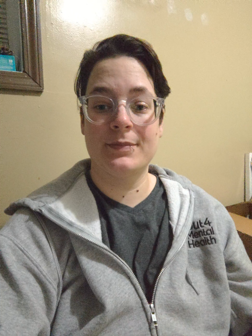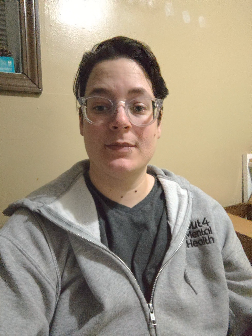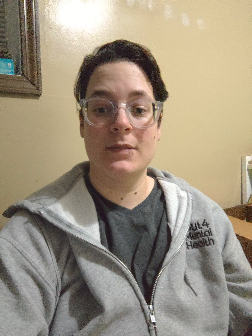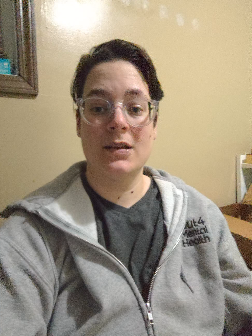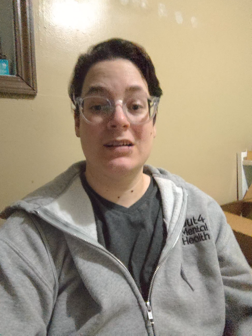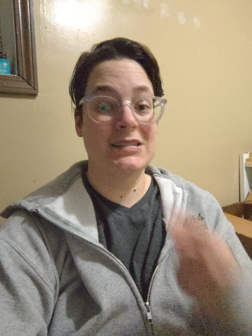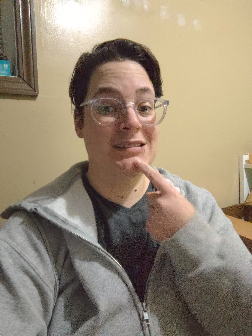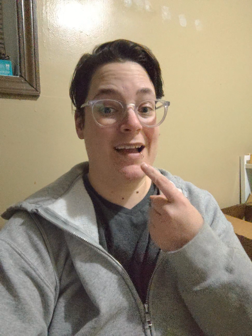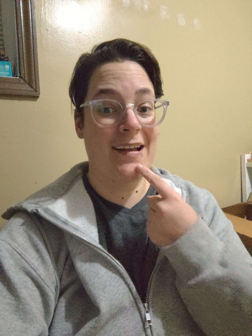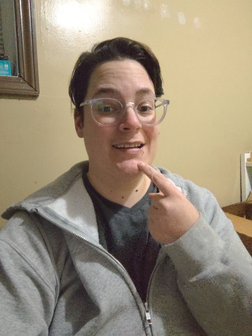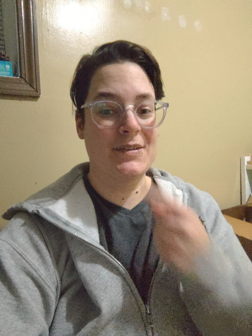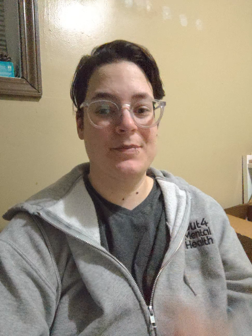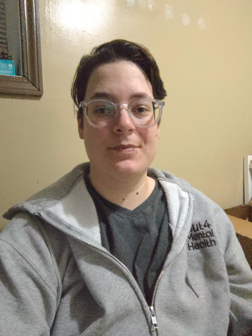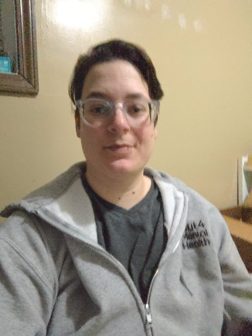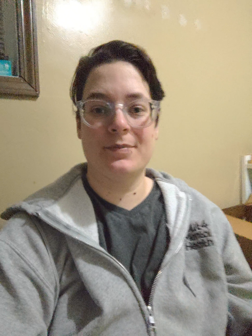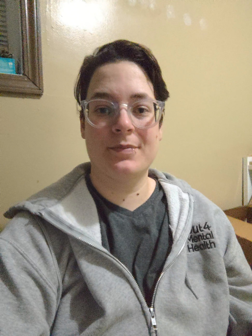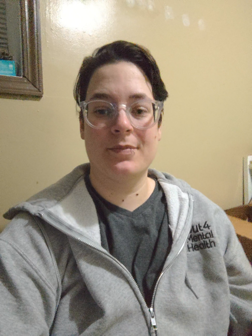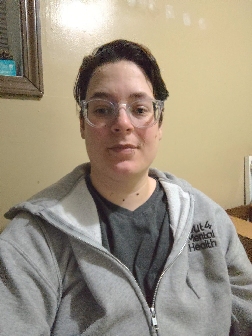say